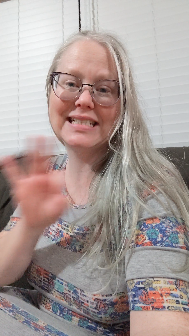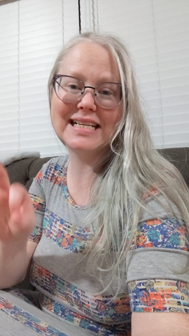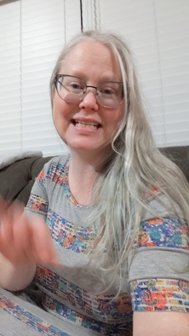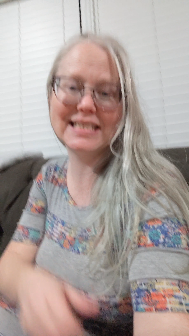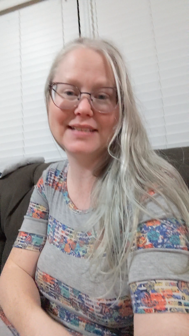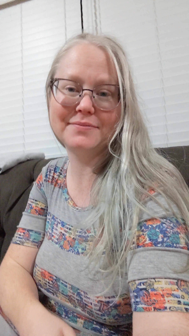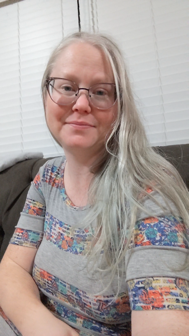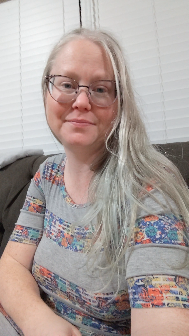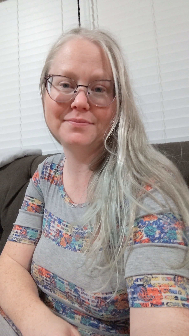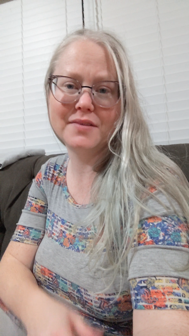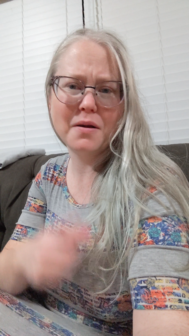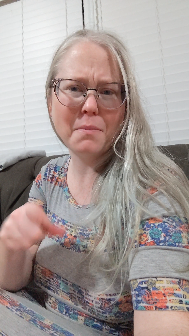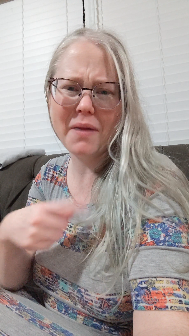about